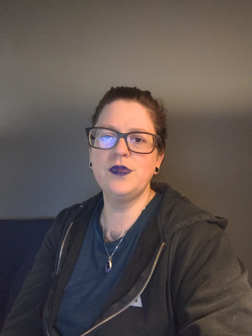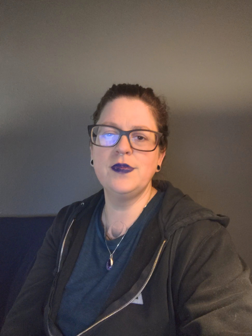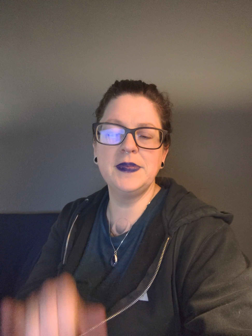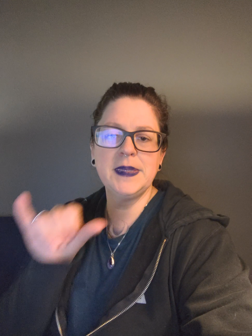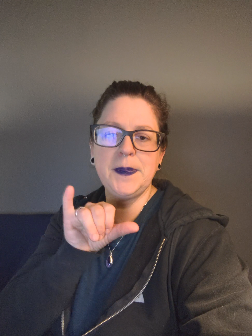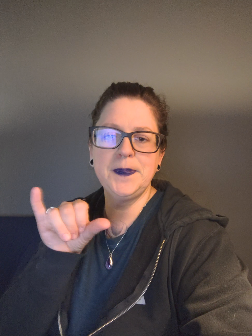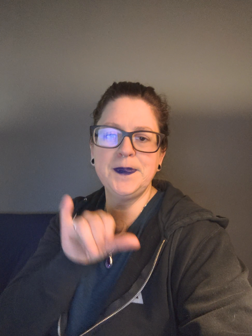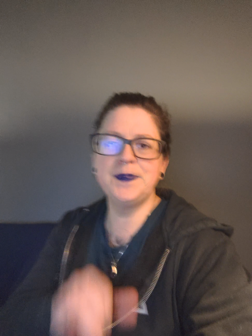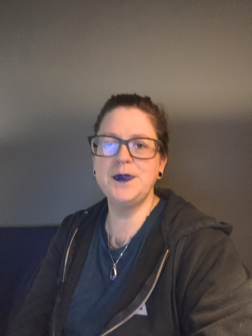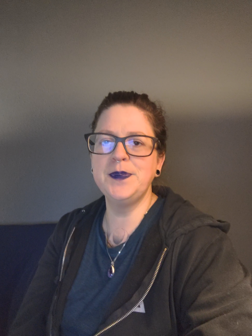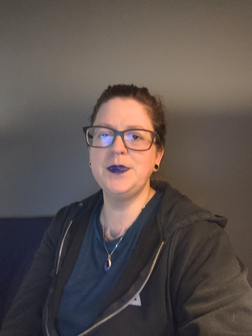same